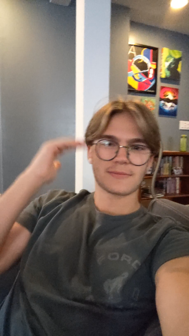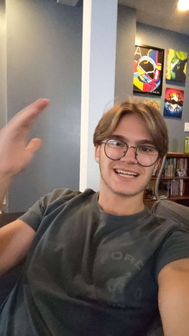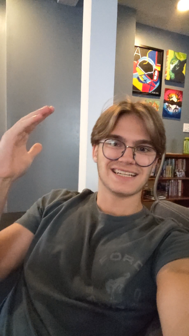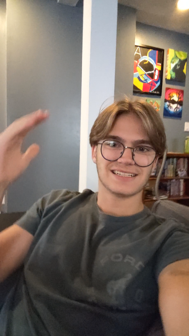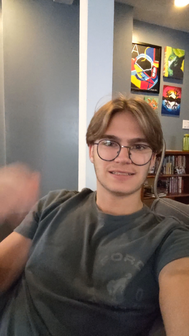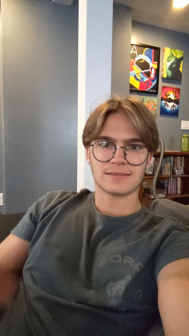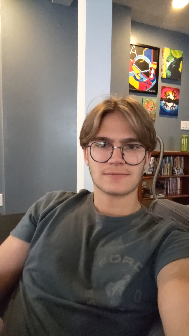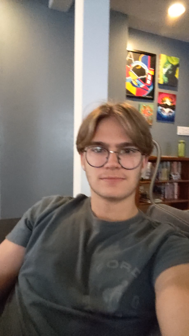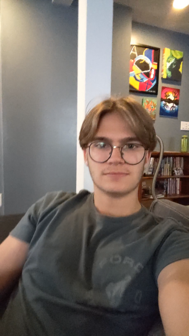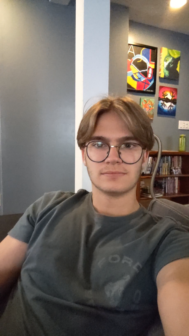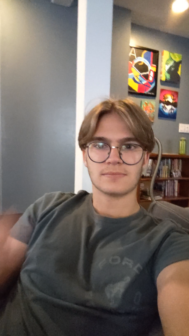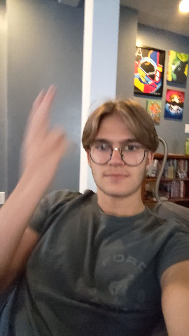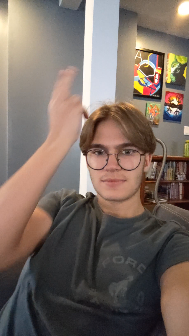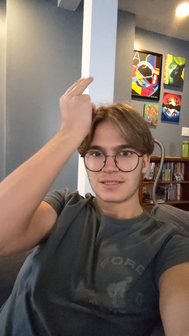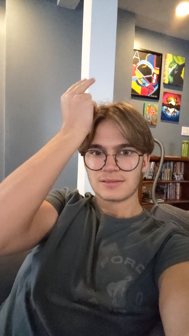bunny